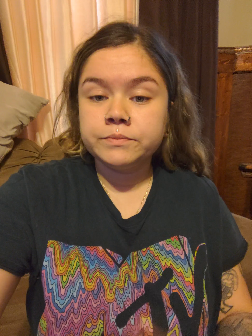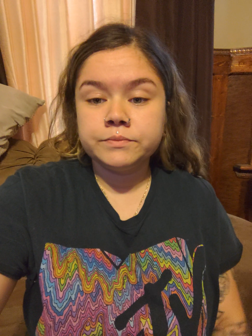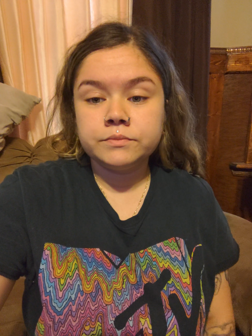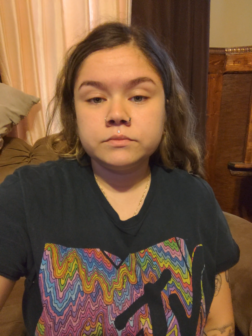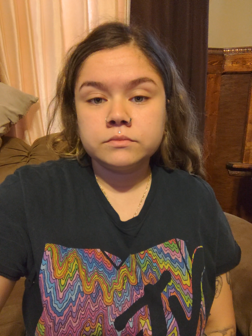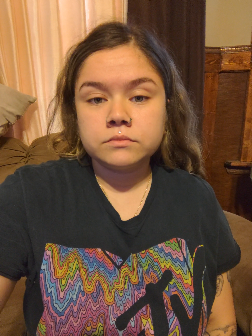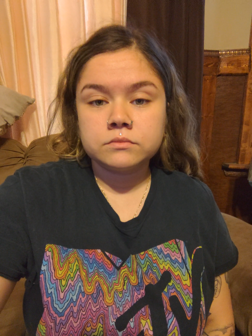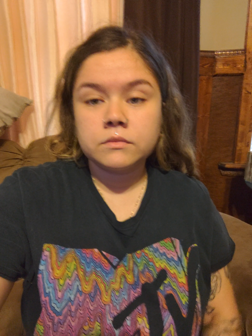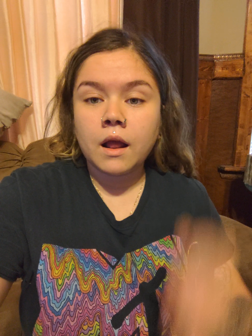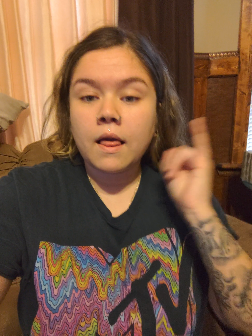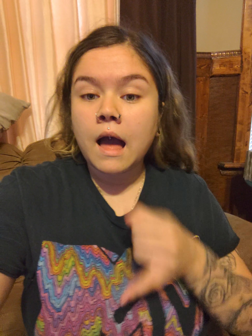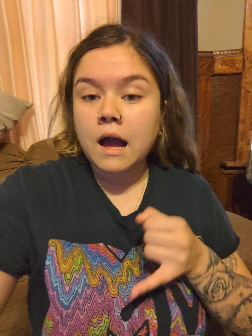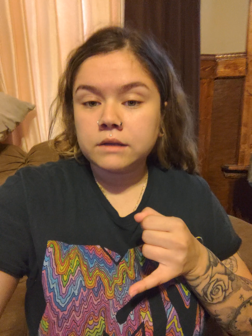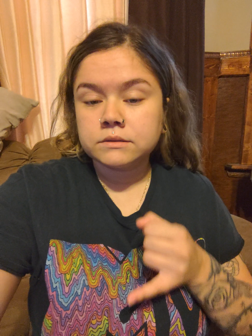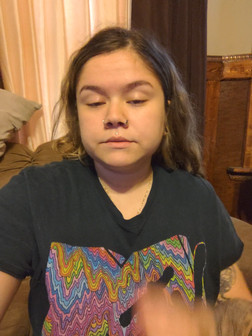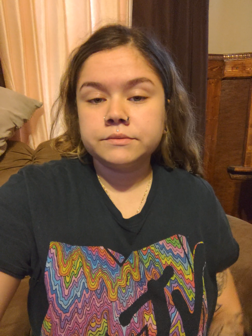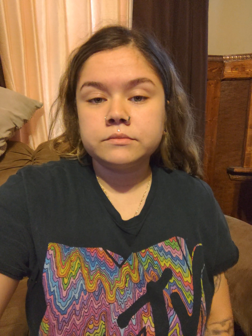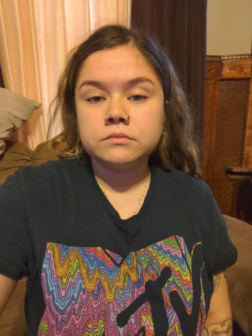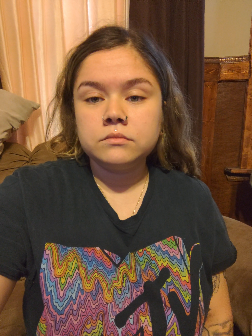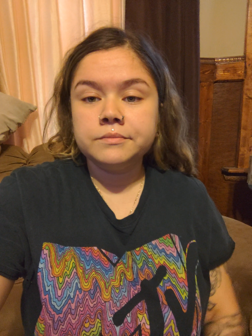last